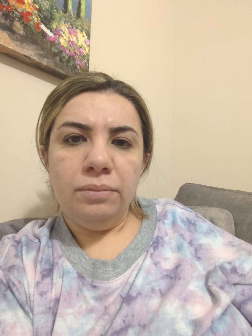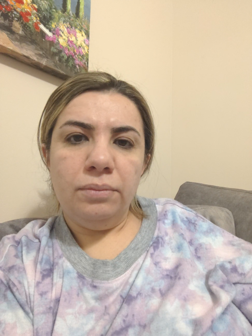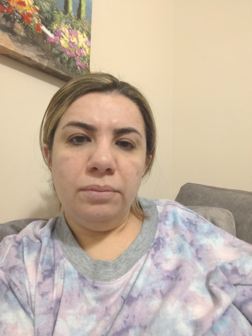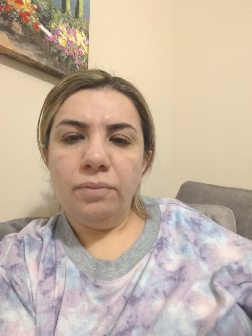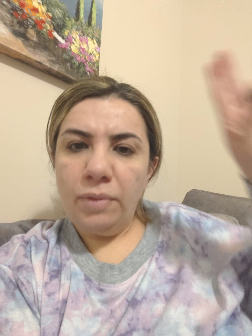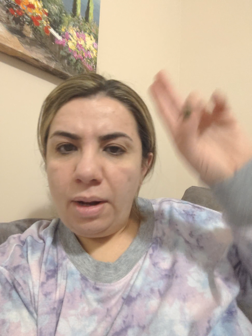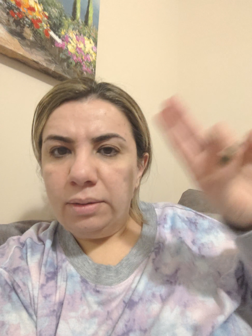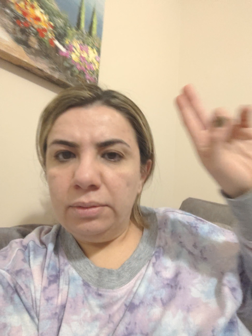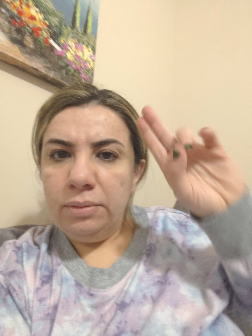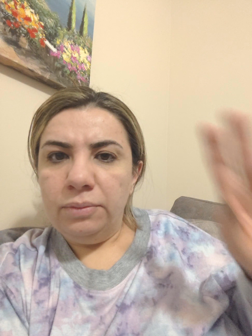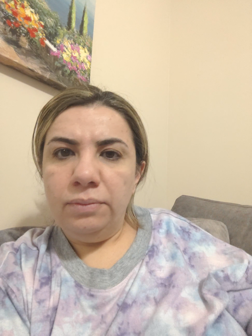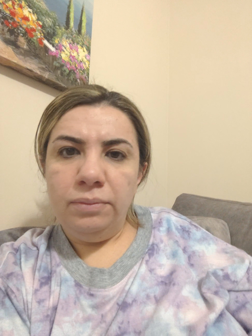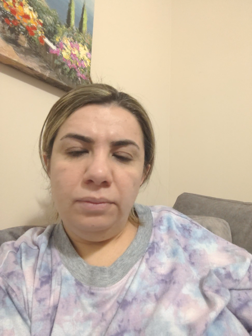uncle